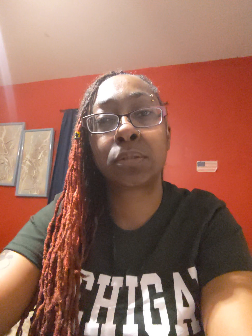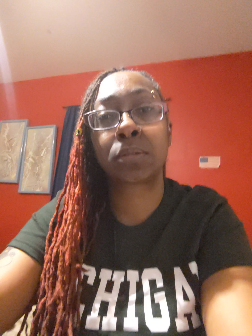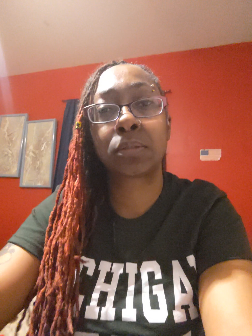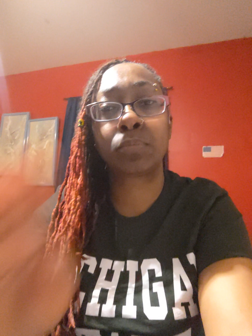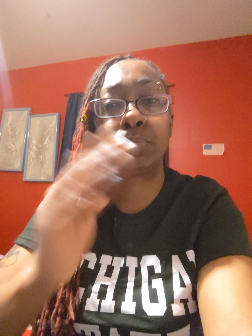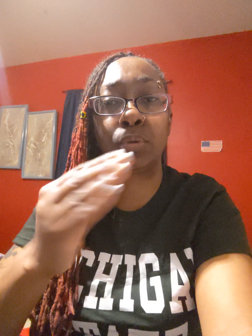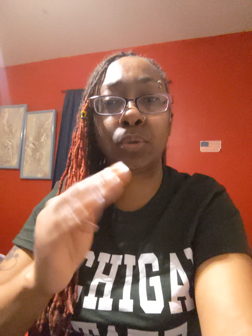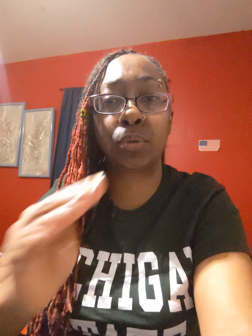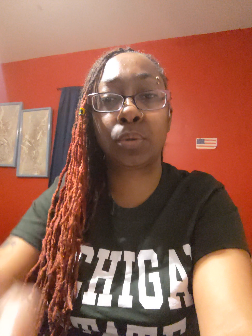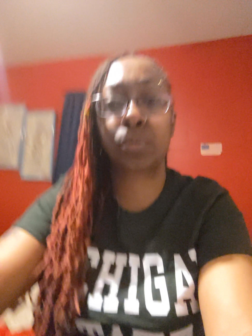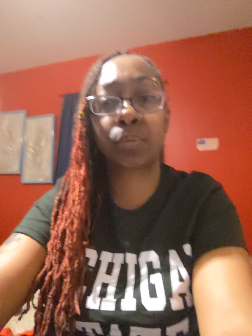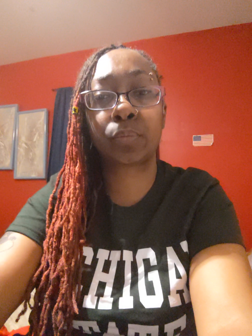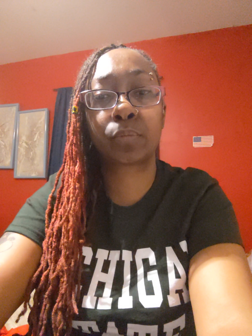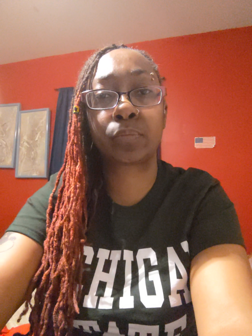blue